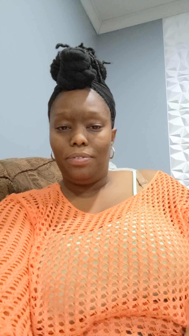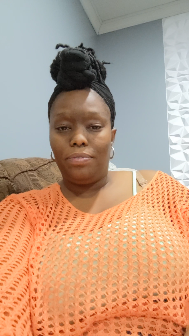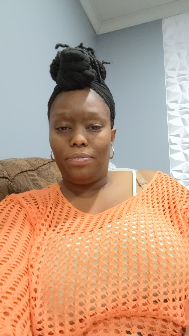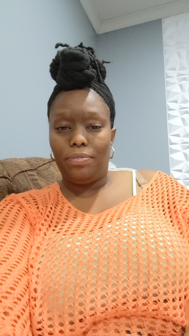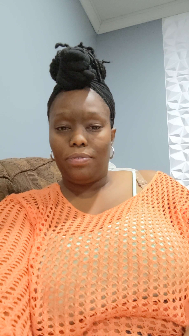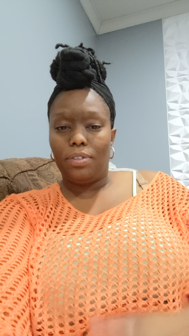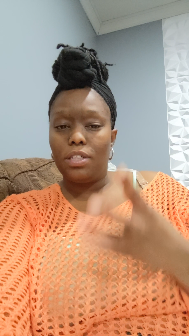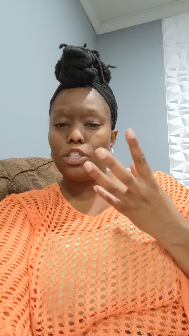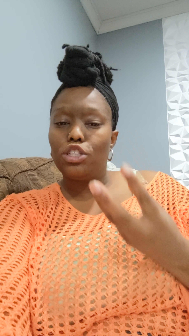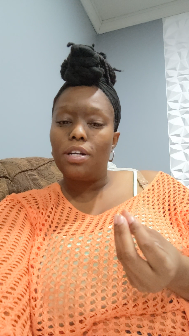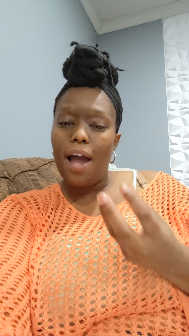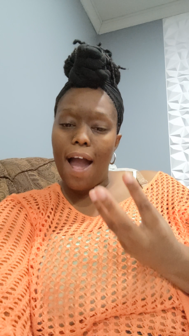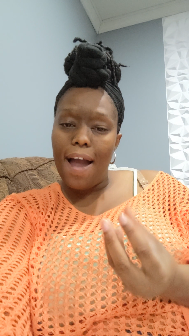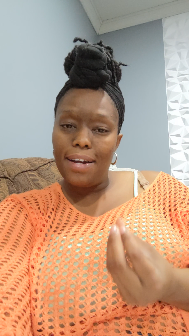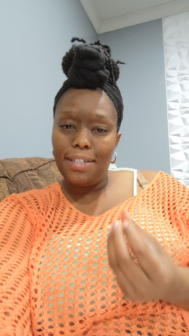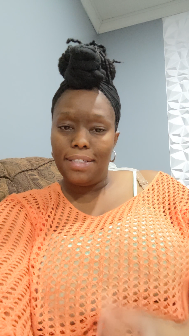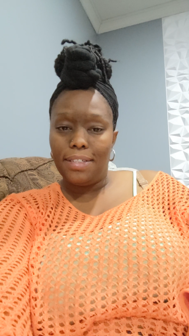gentle